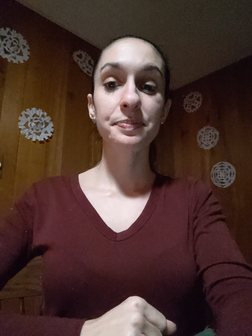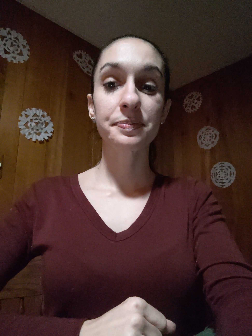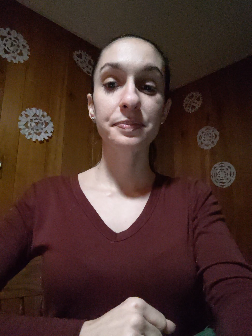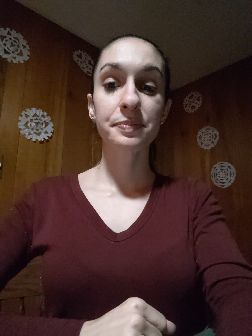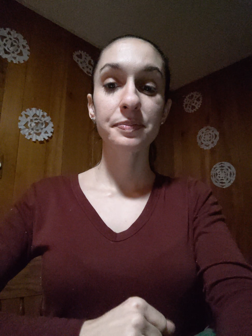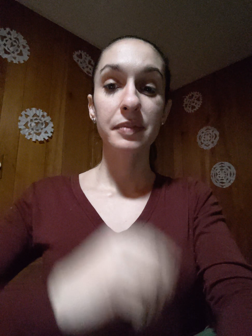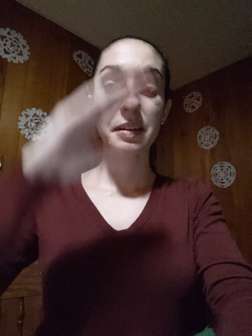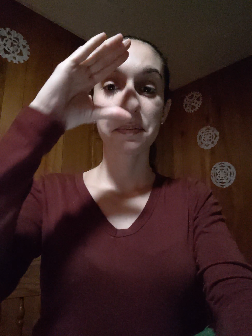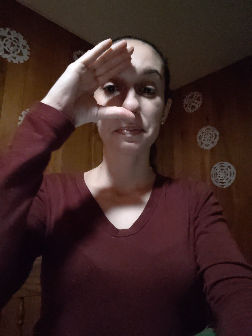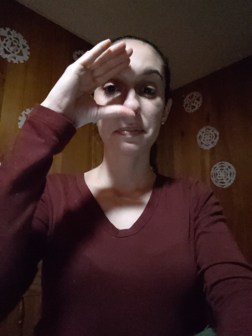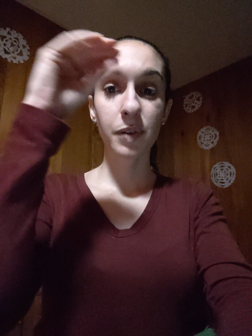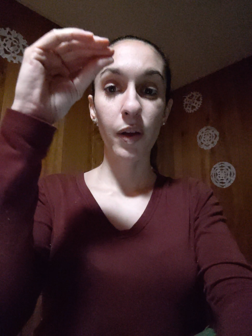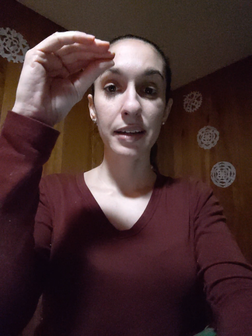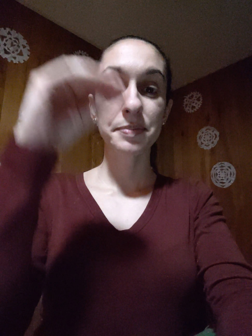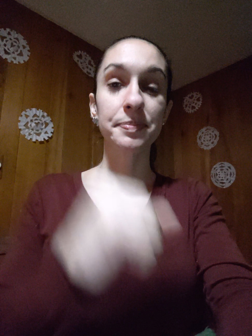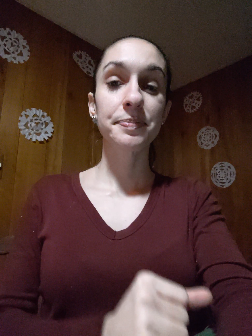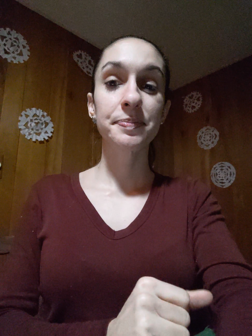boy